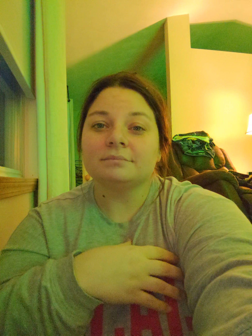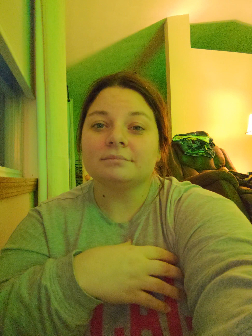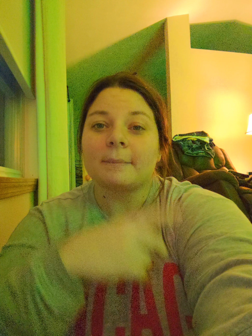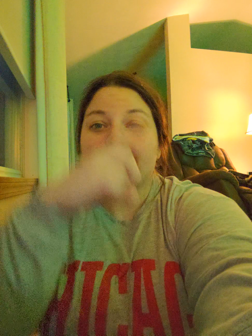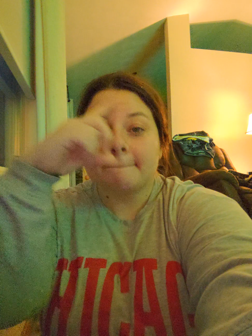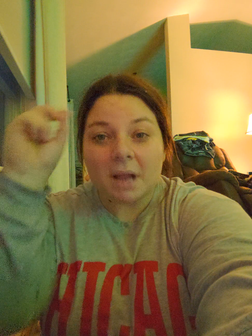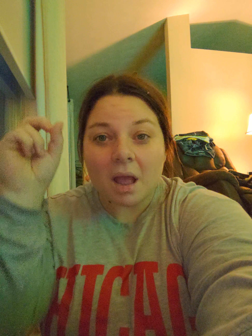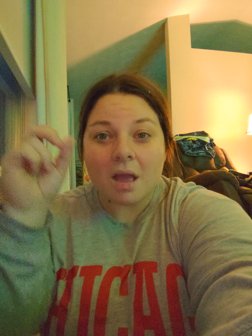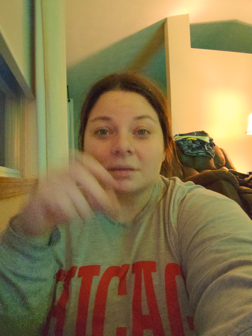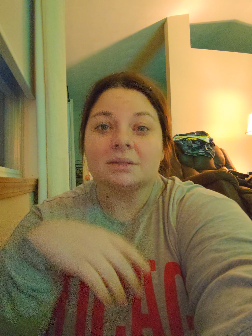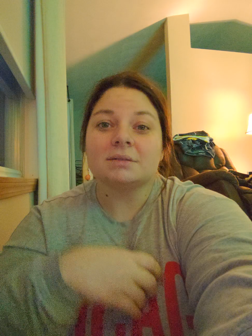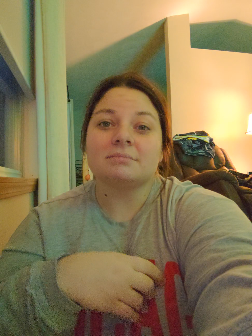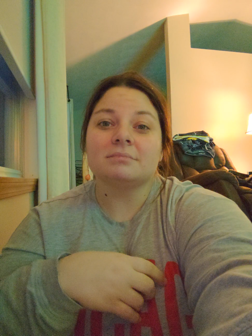because